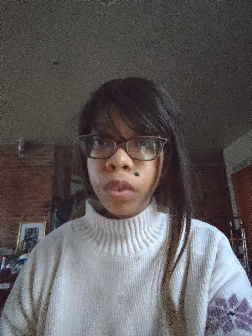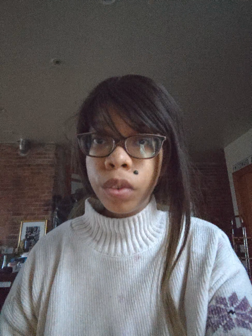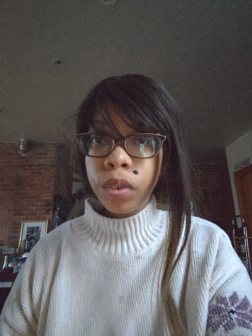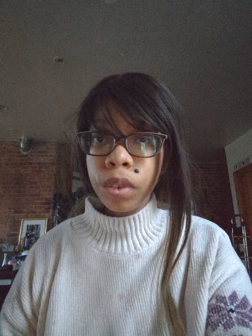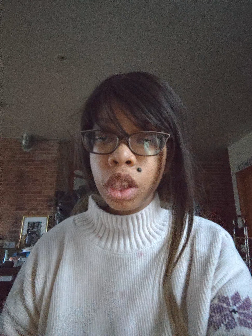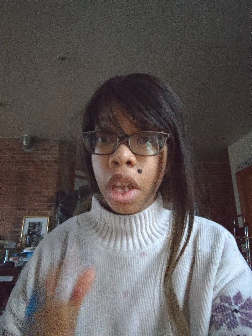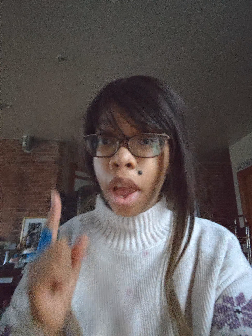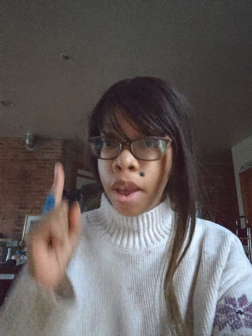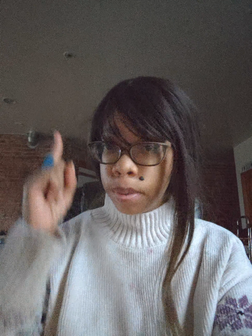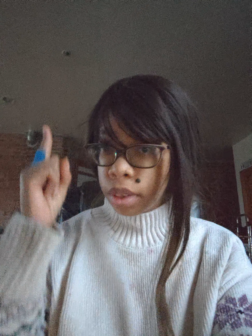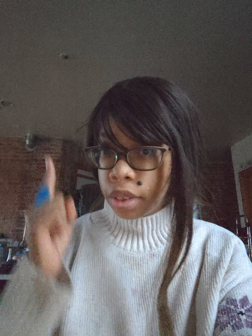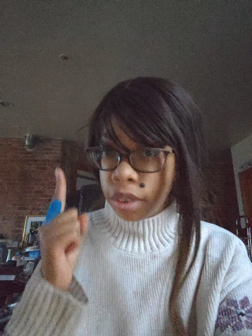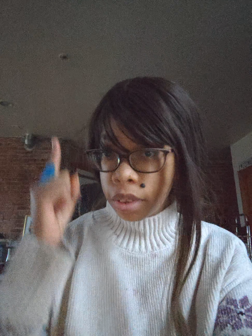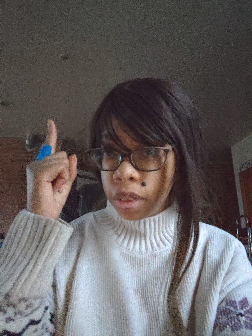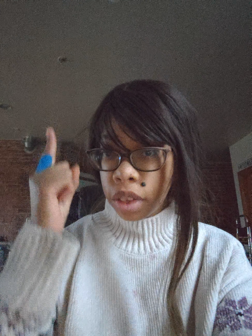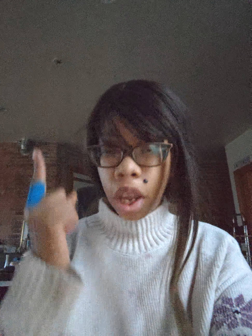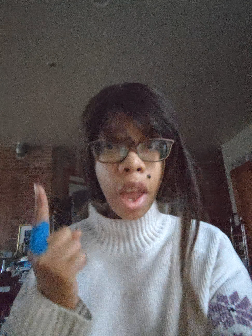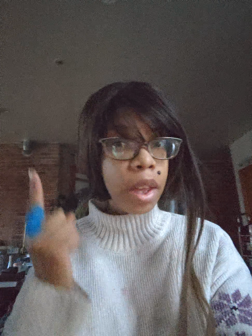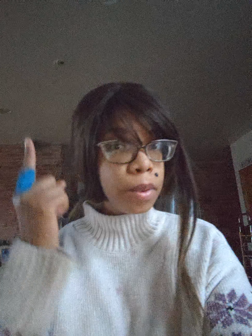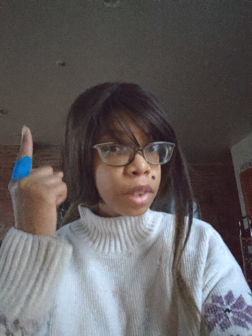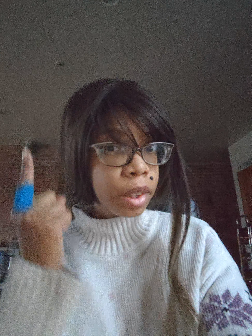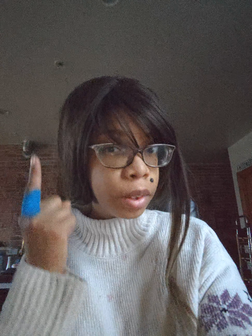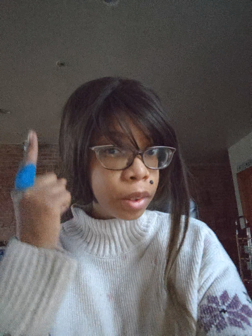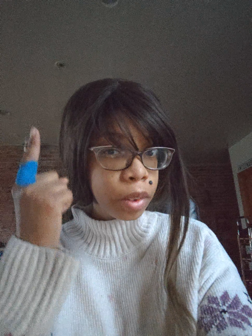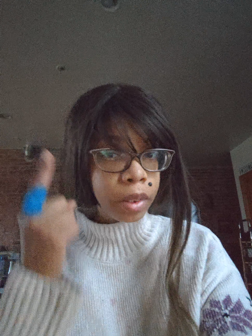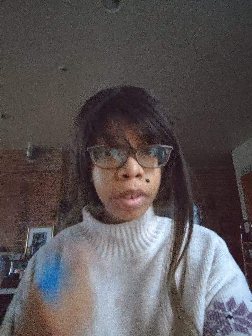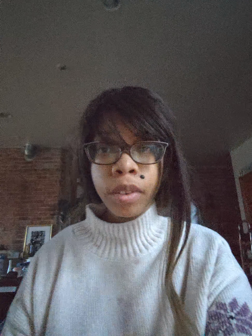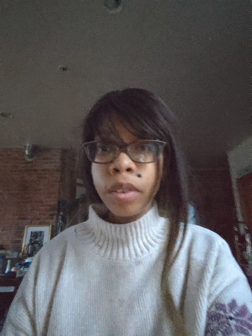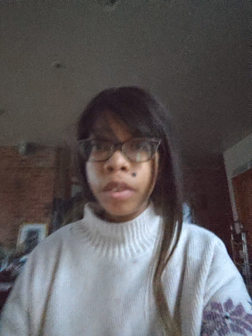up